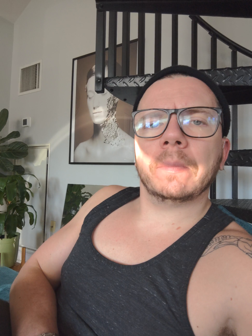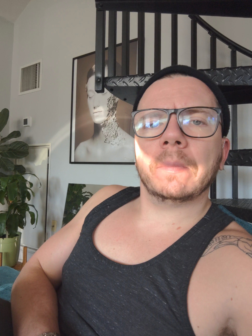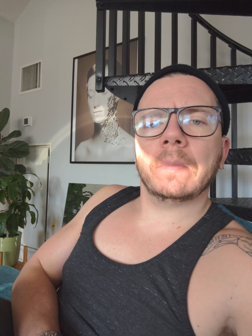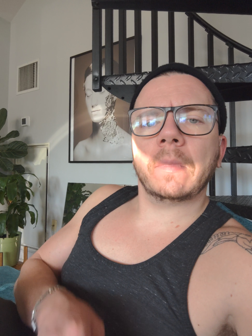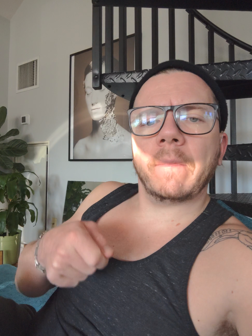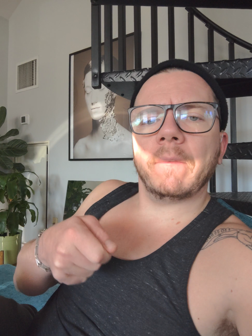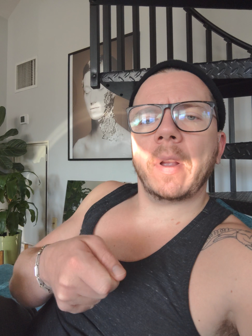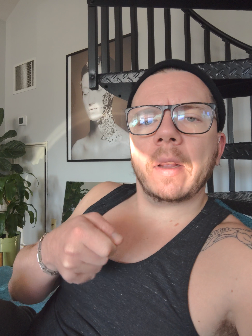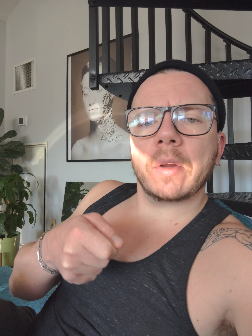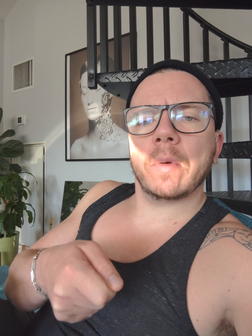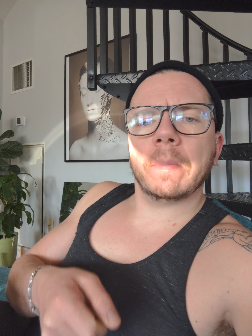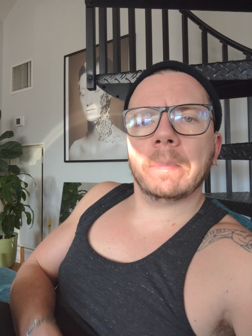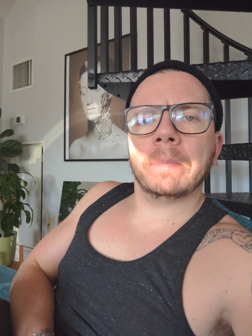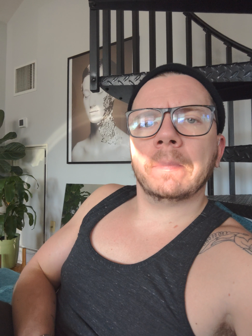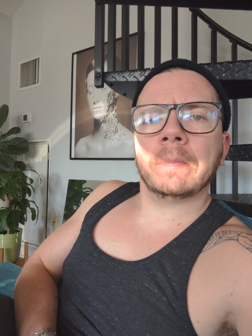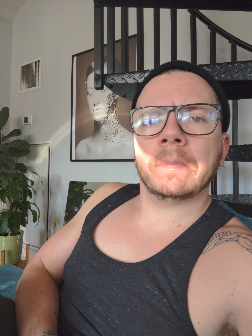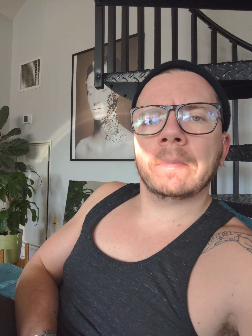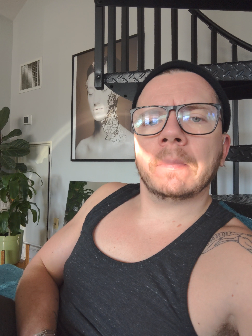vacuum